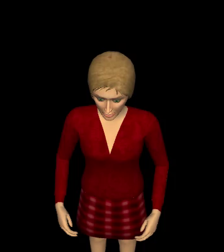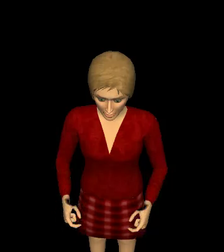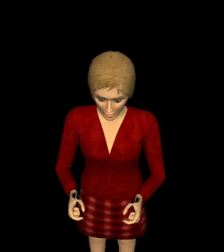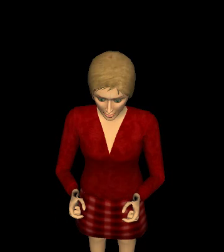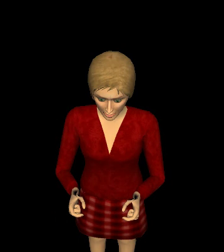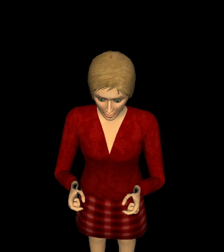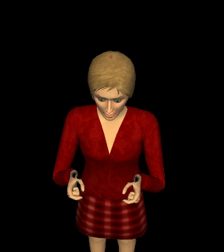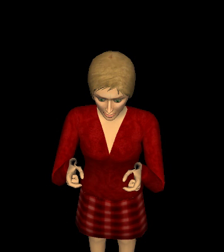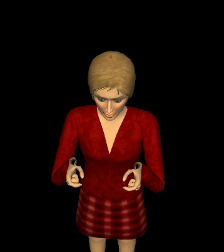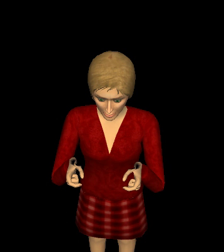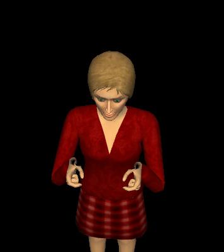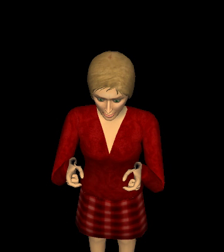مبنى